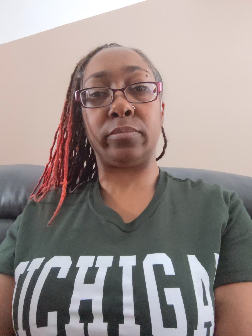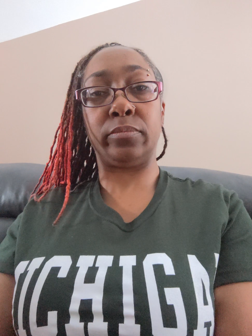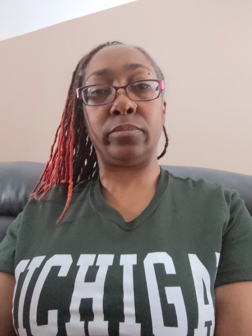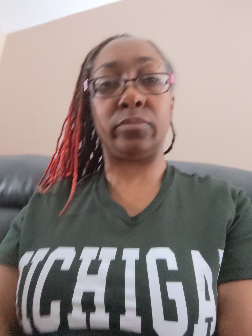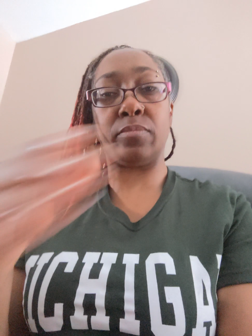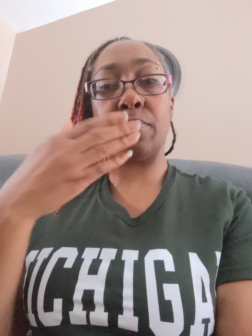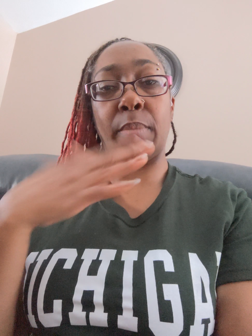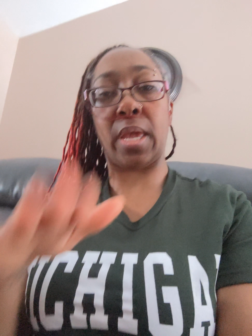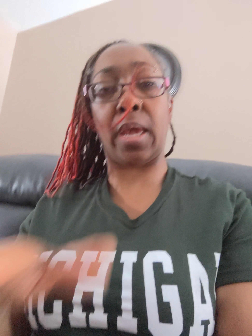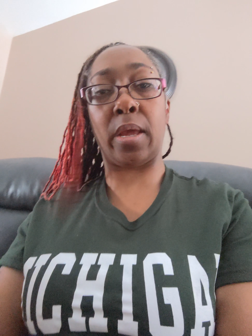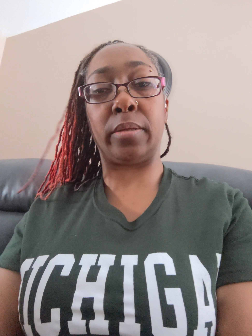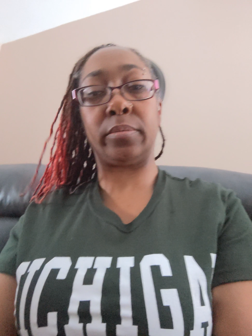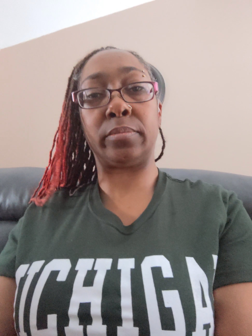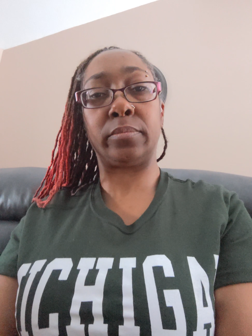bad